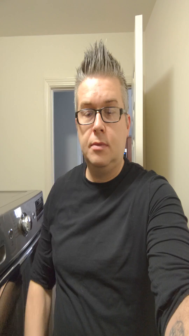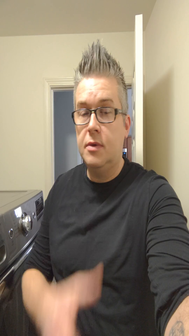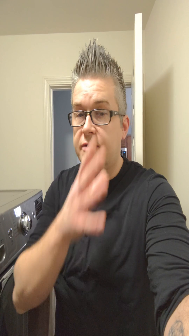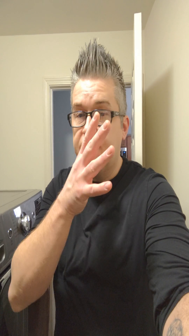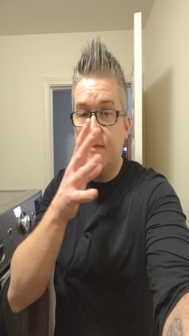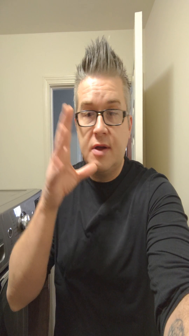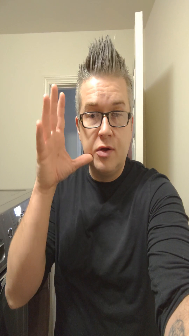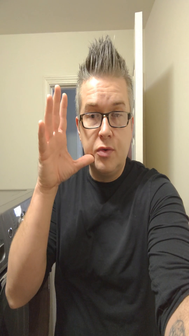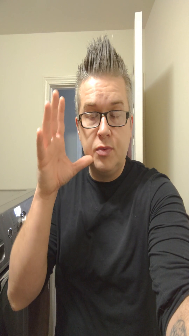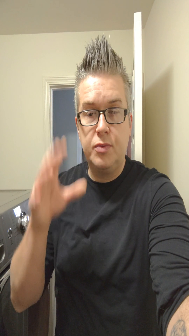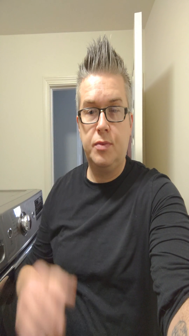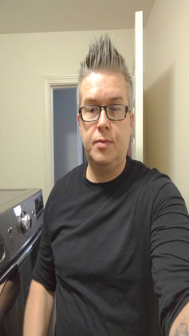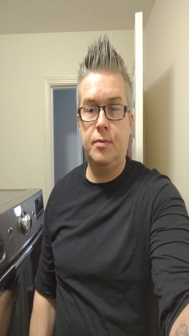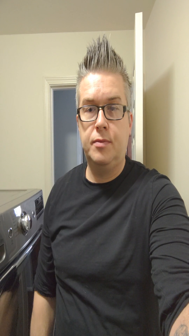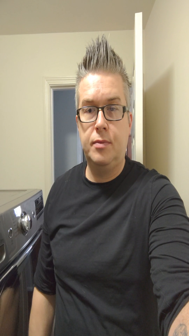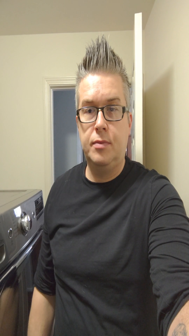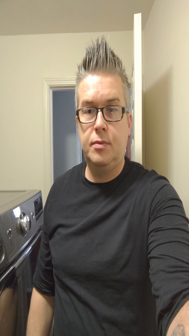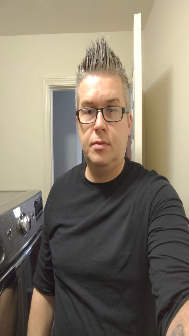farm